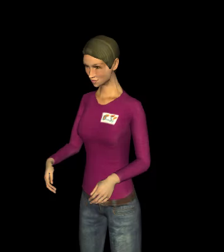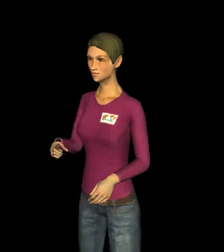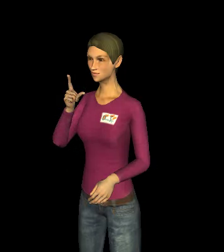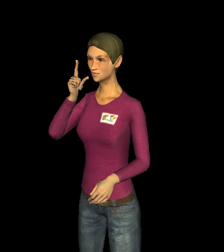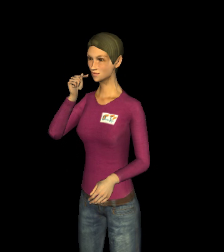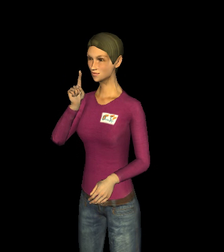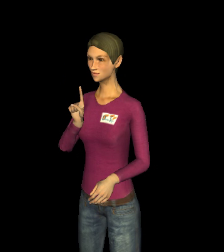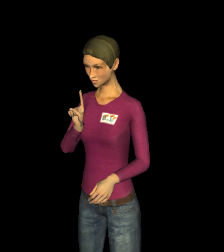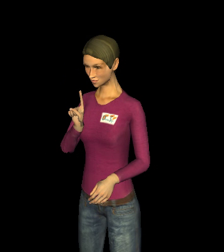والدين